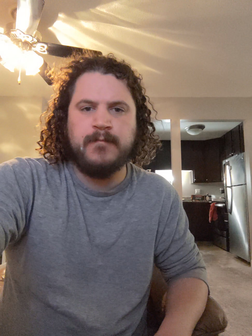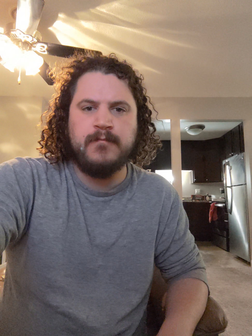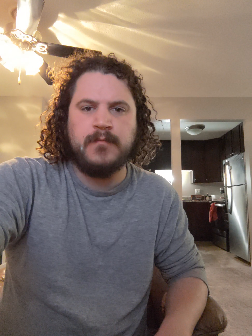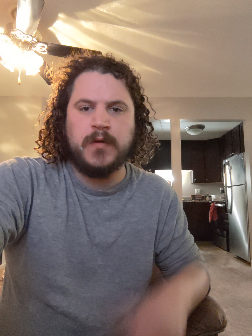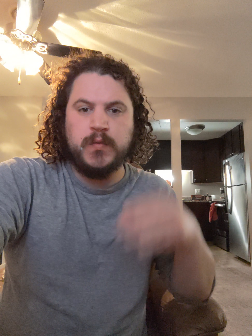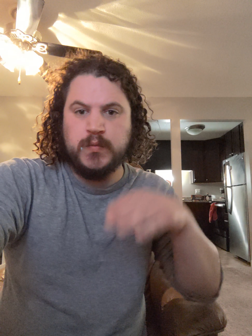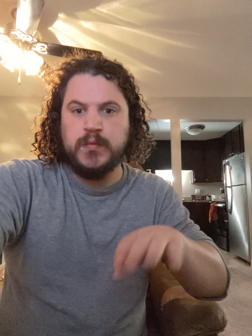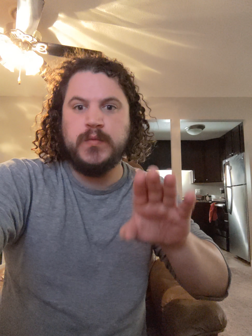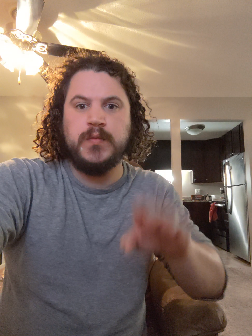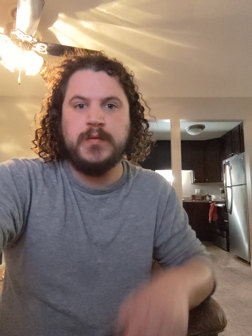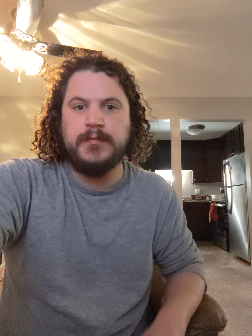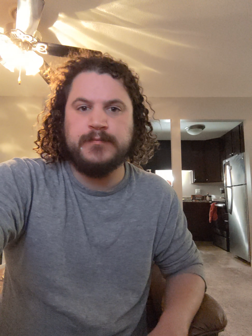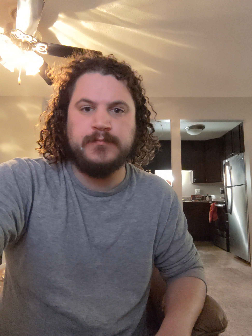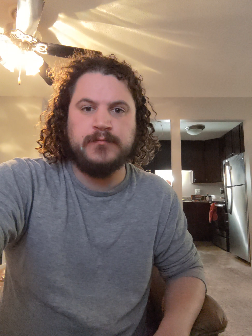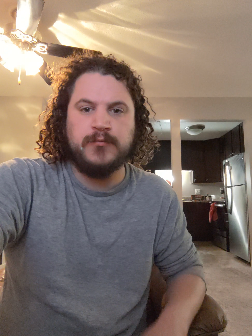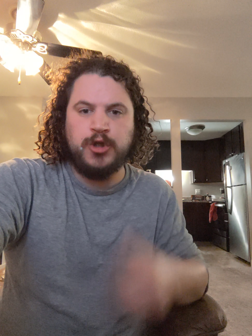into